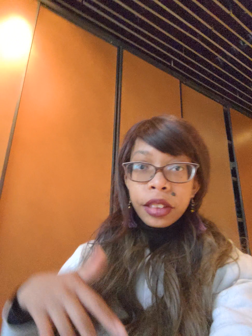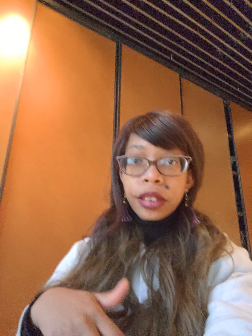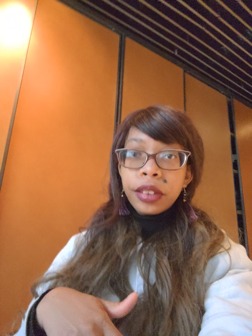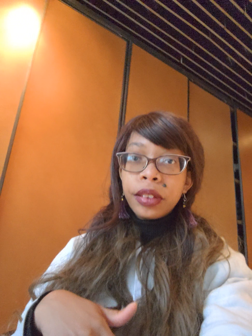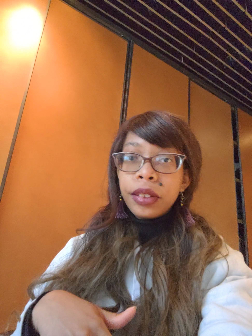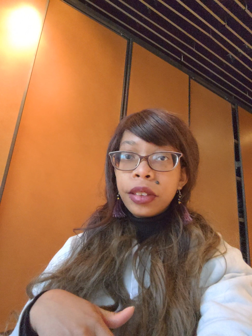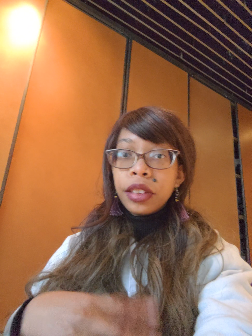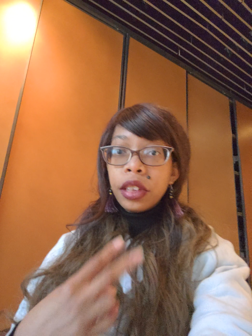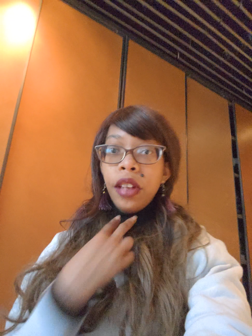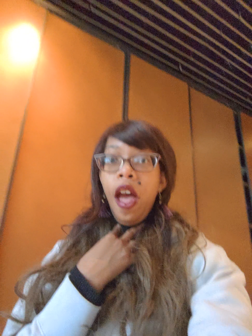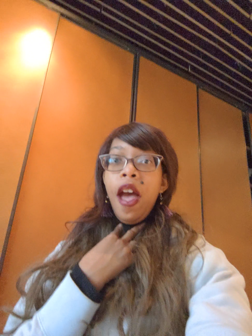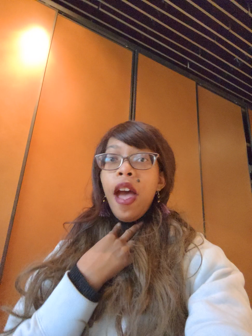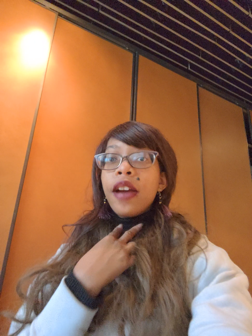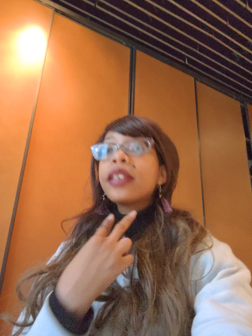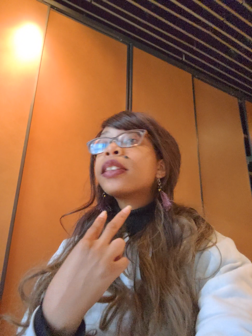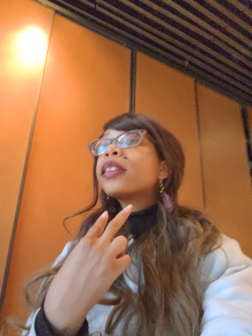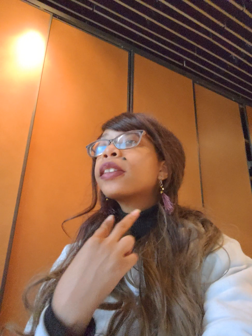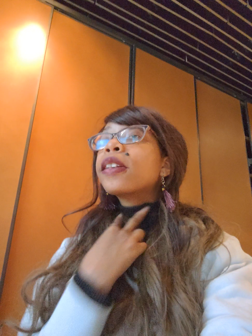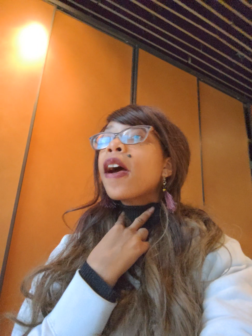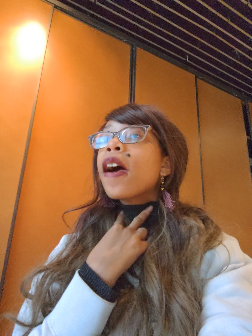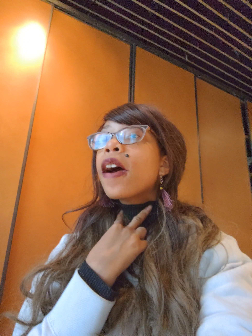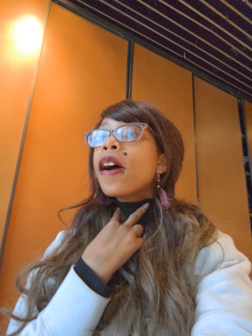stuck